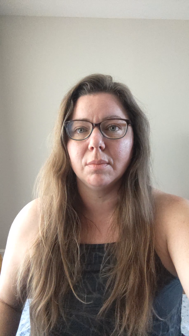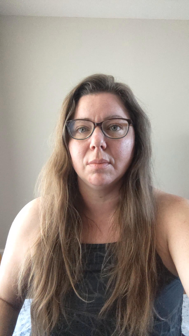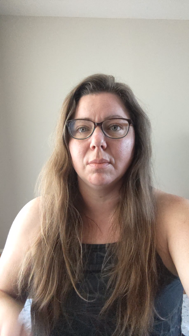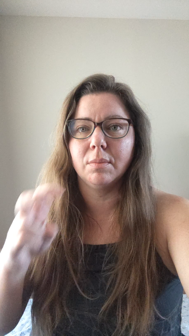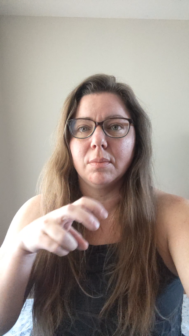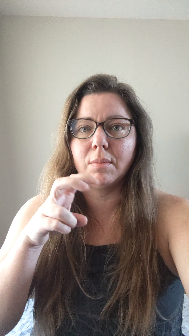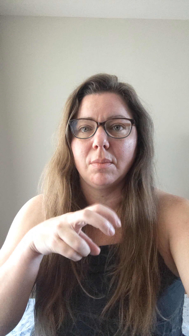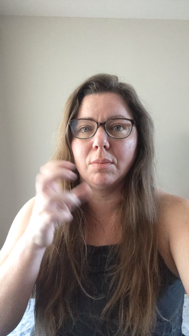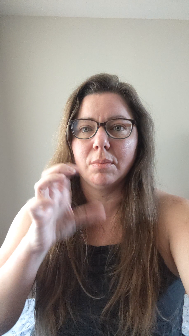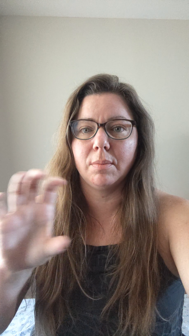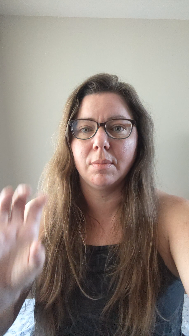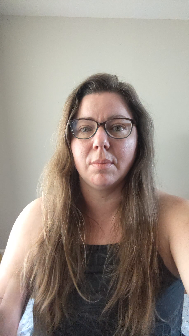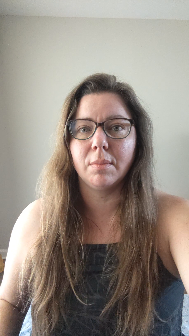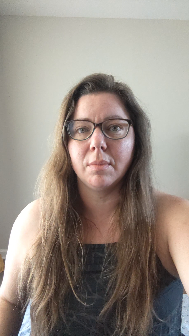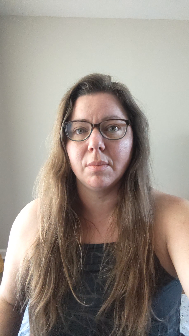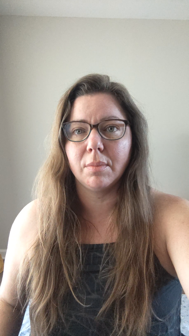potato chip